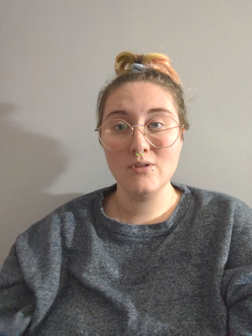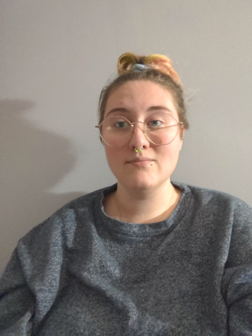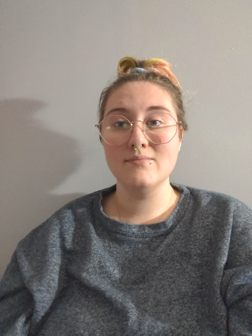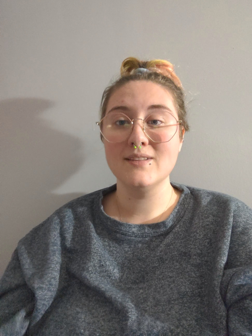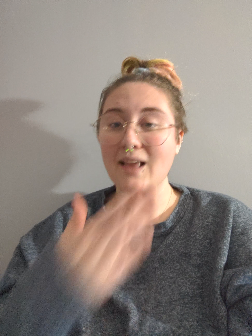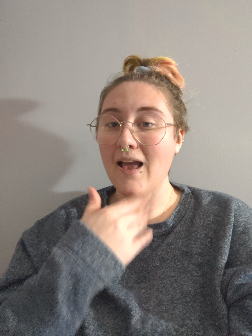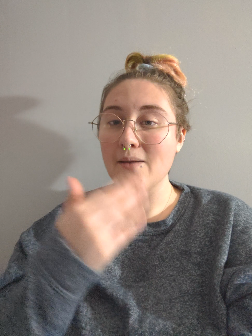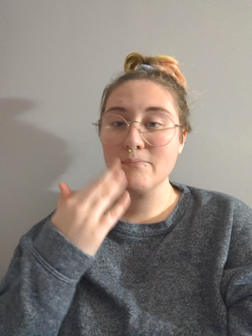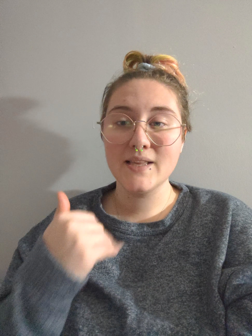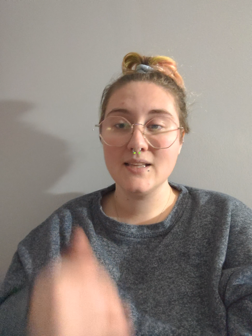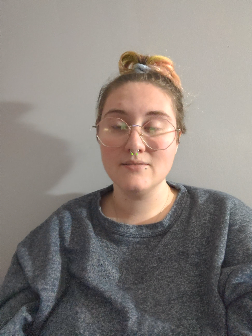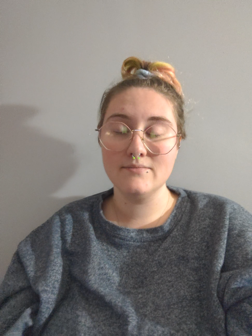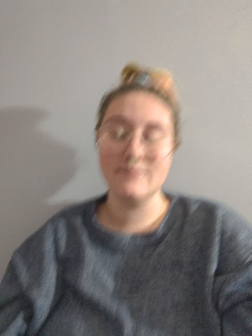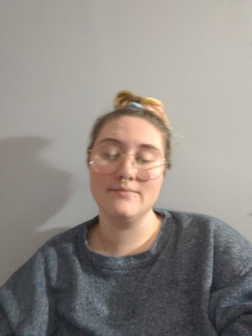napkin